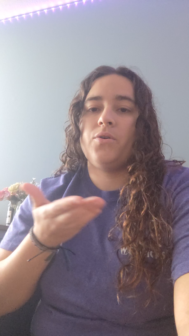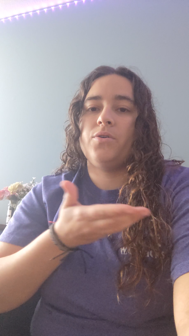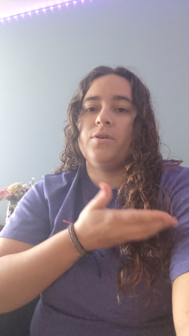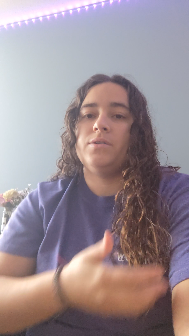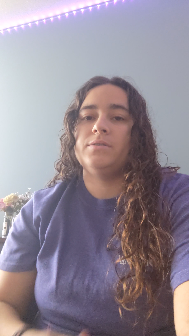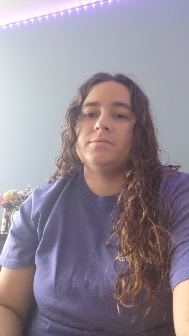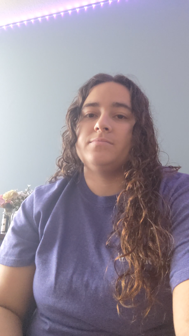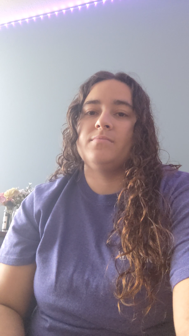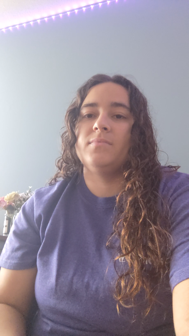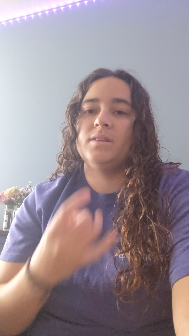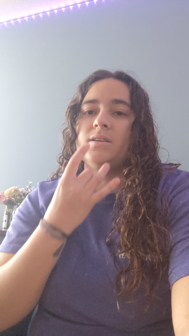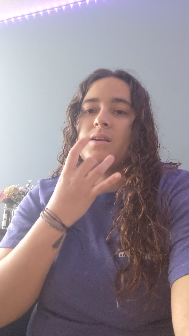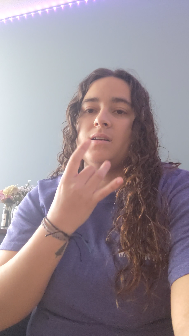light bulb